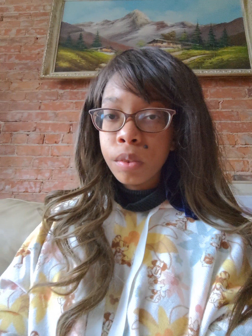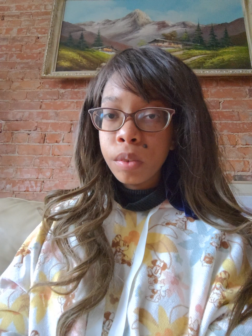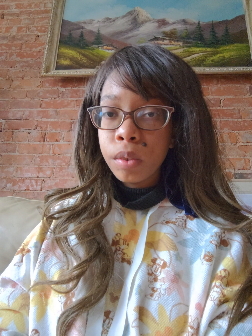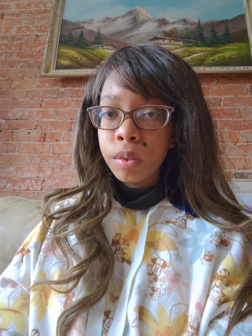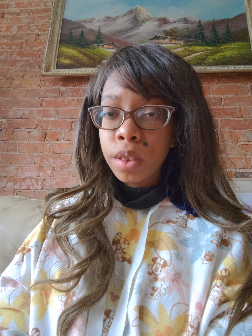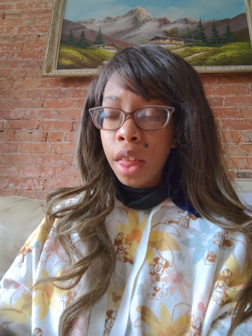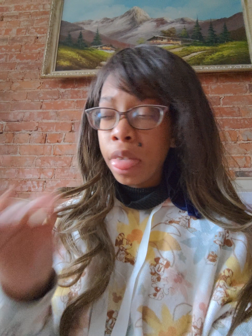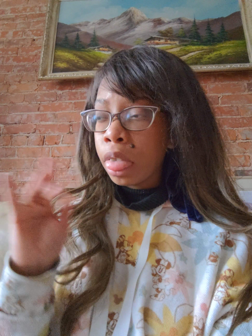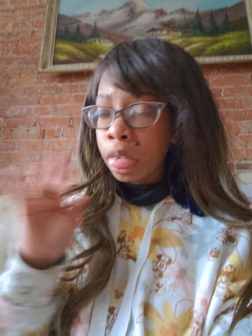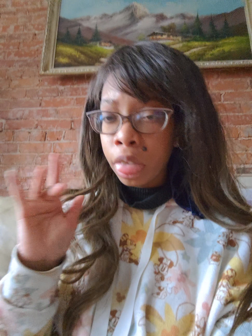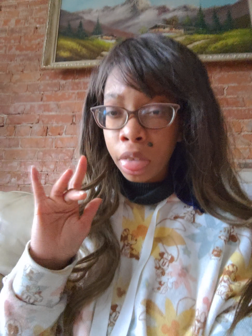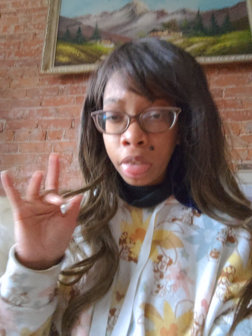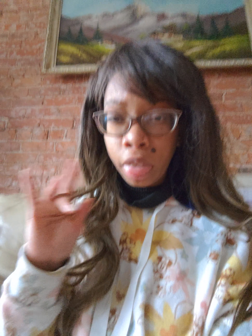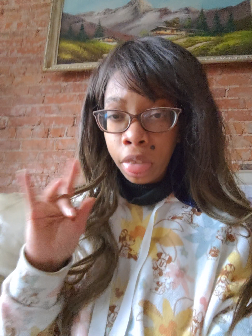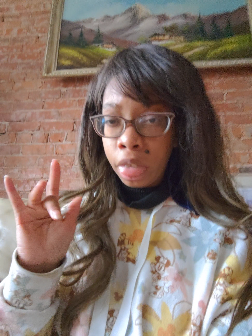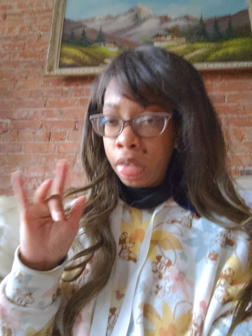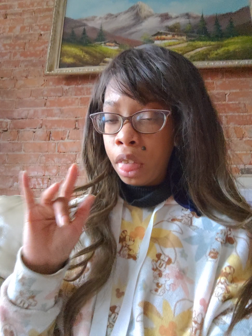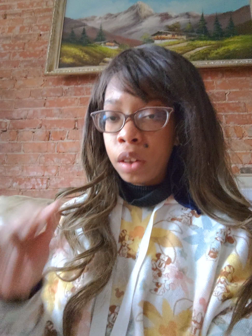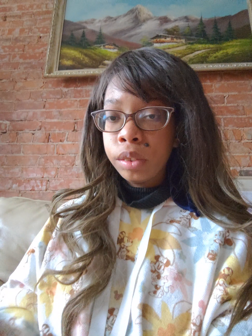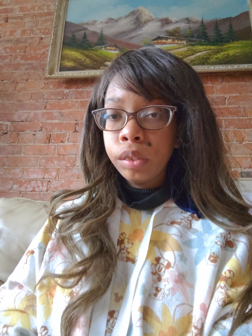yucky